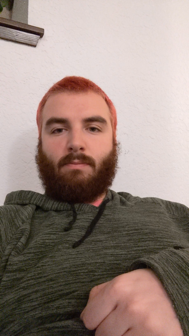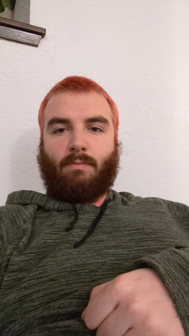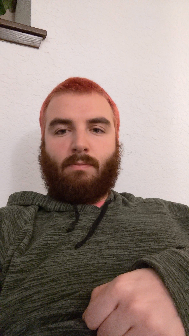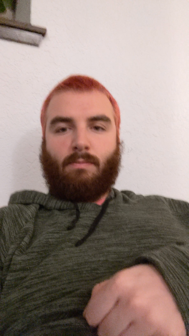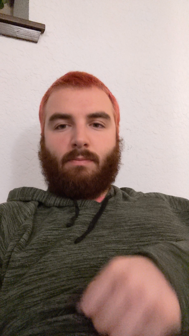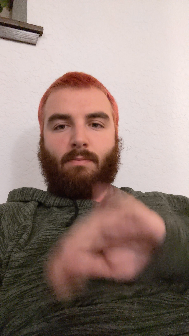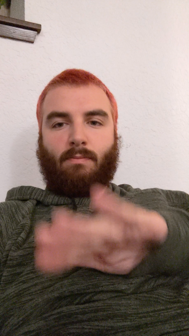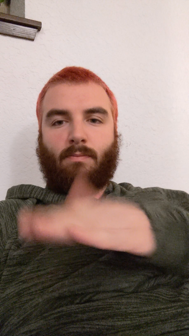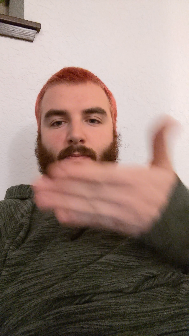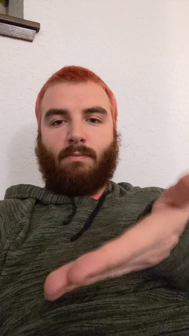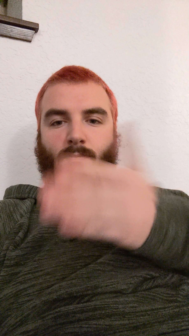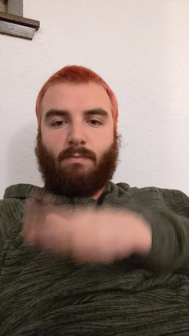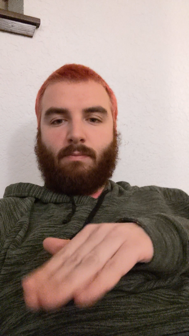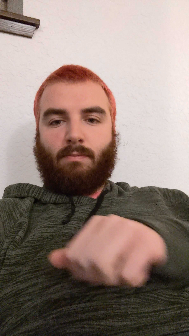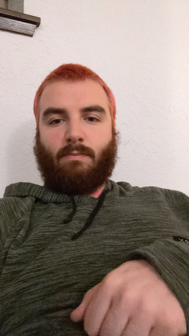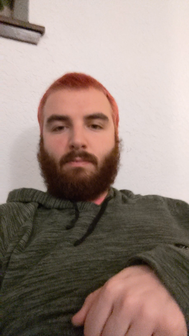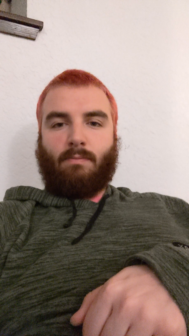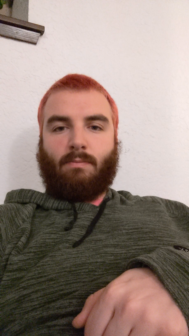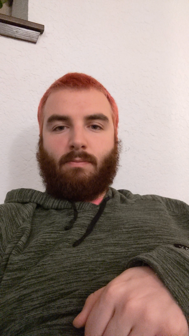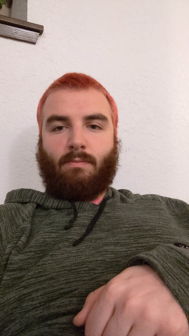kitchen